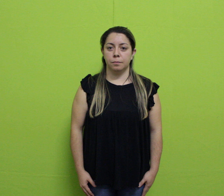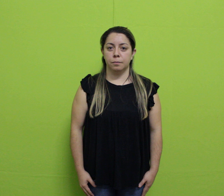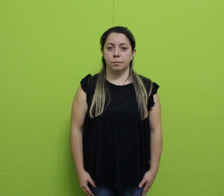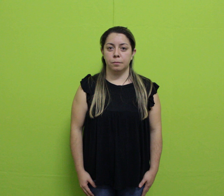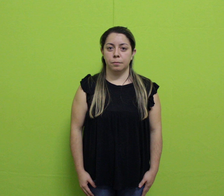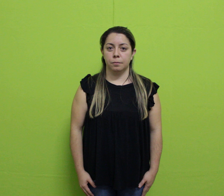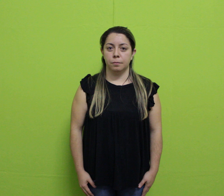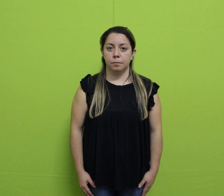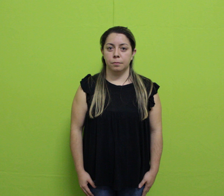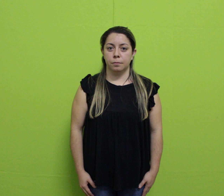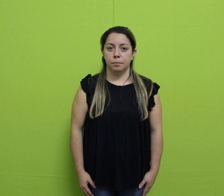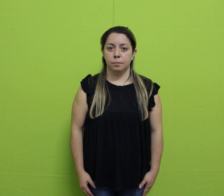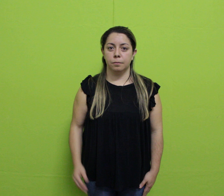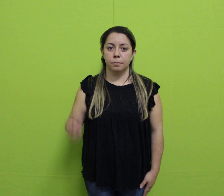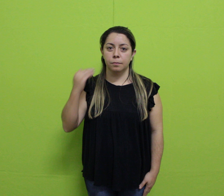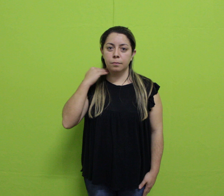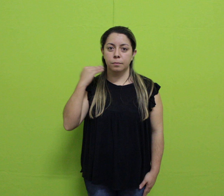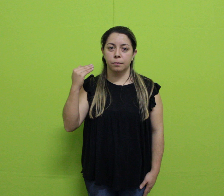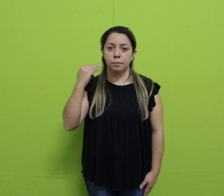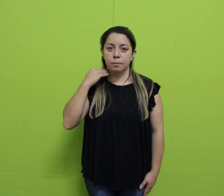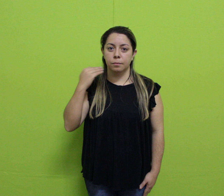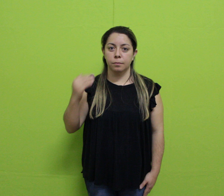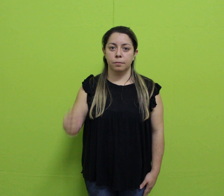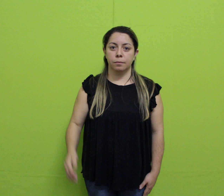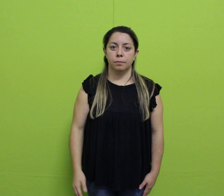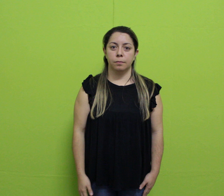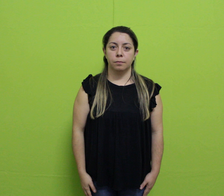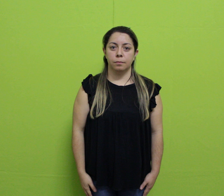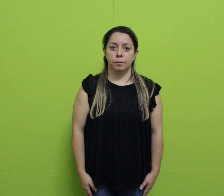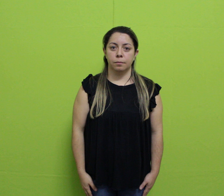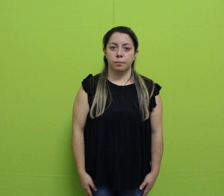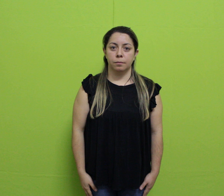banco